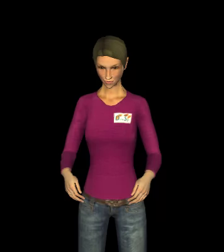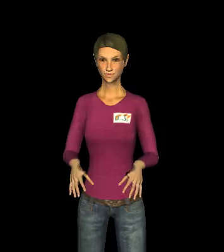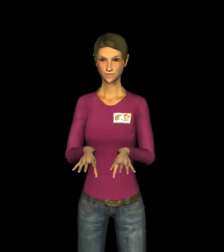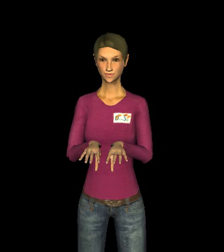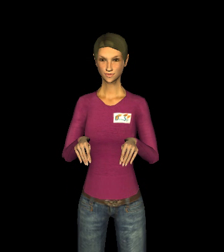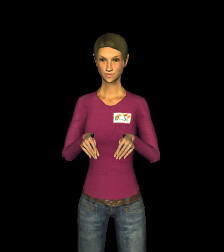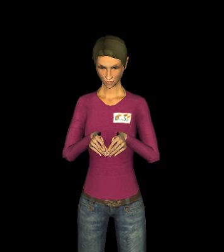عائلة